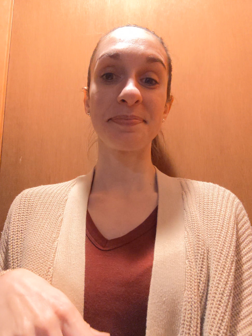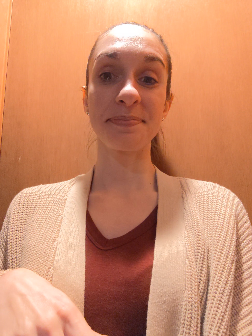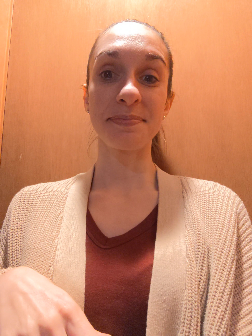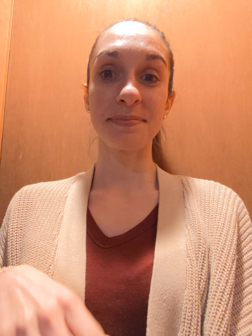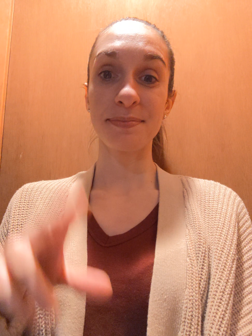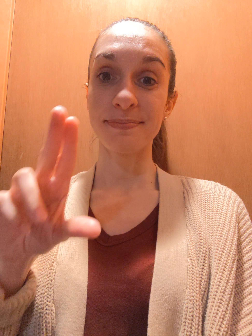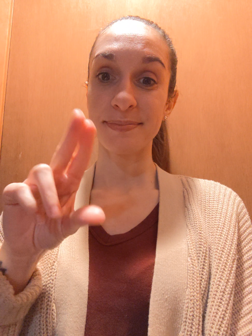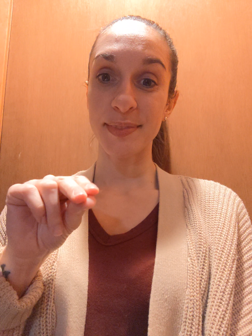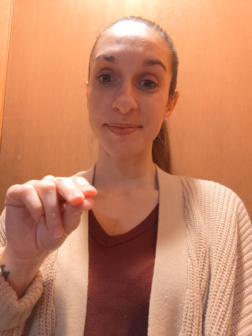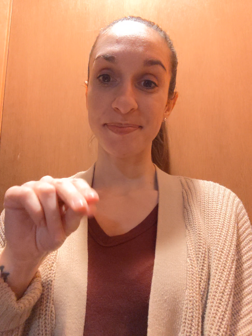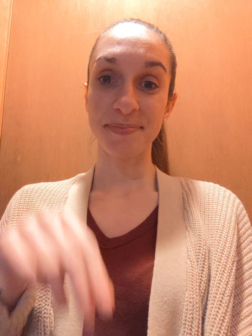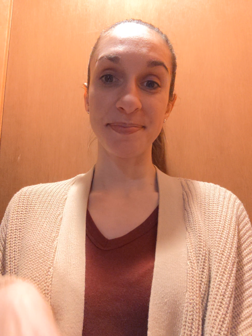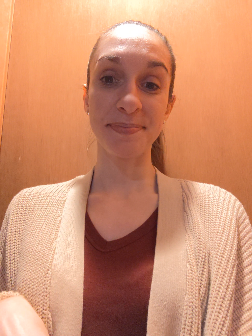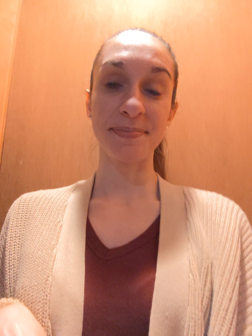no